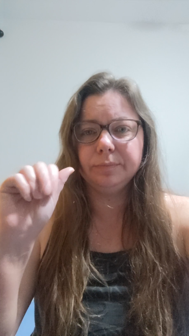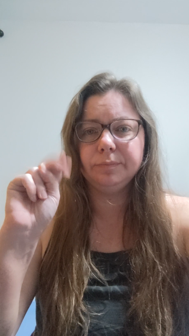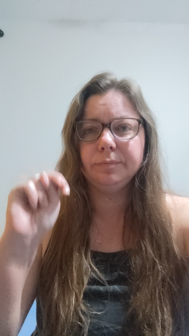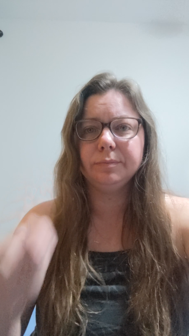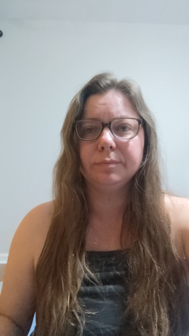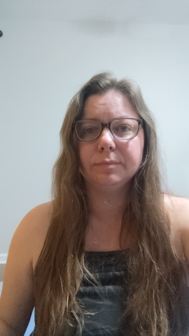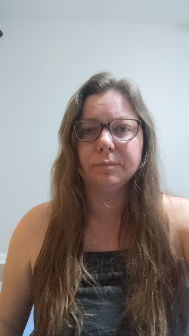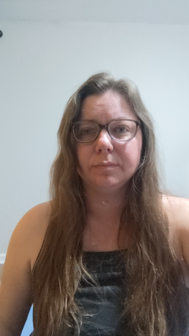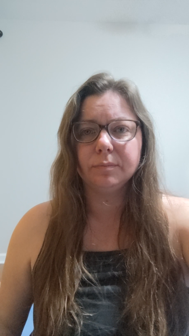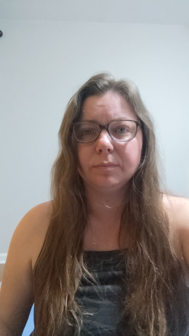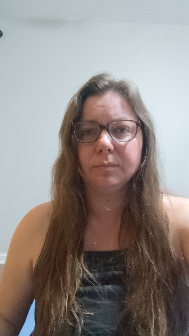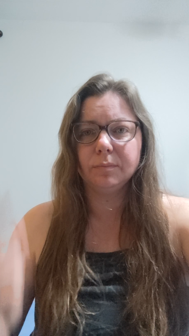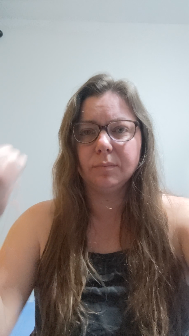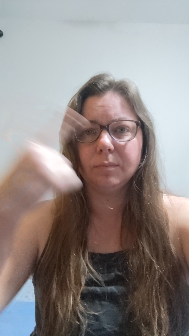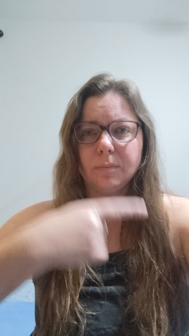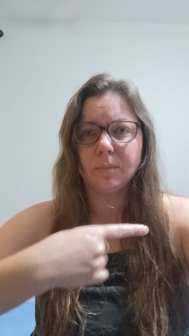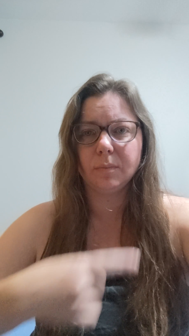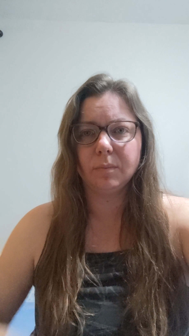day